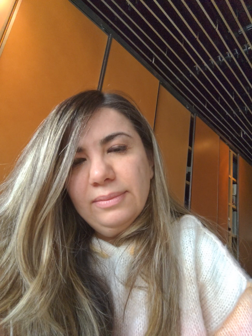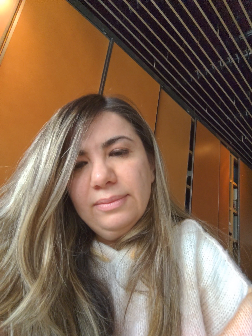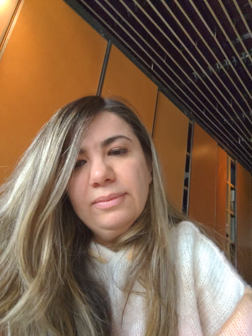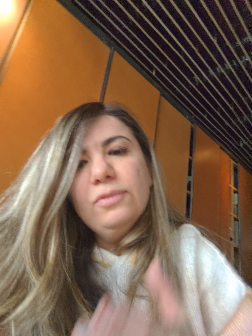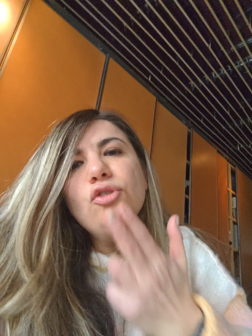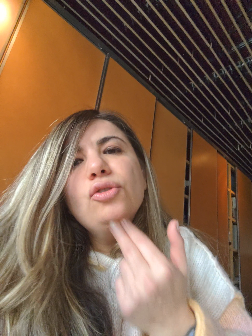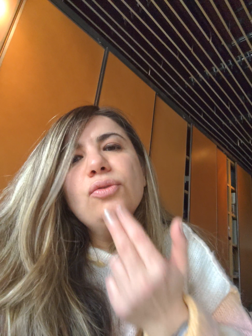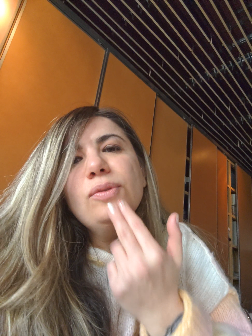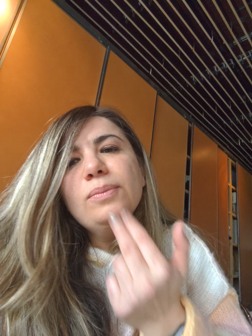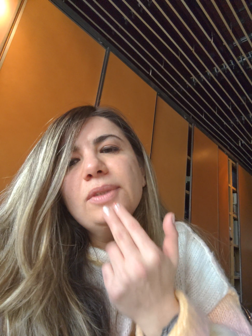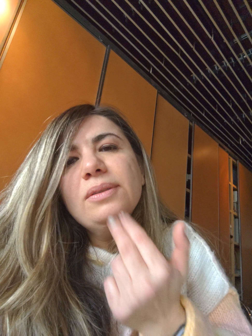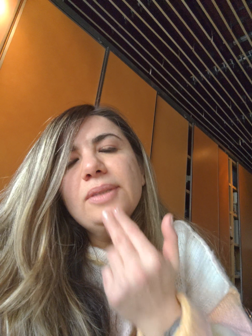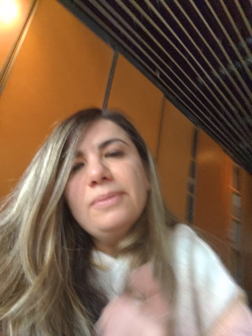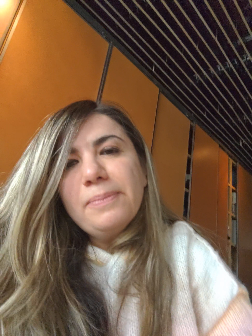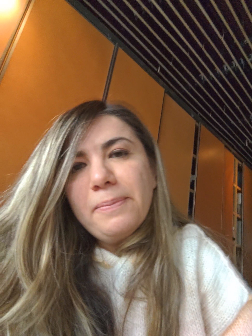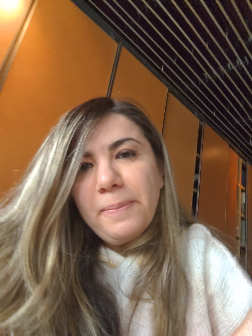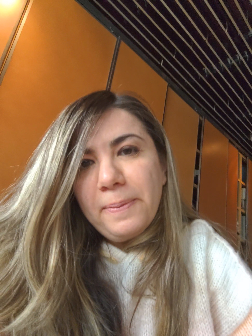cute